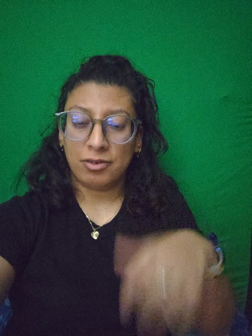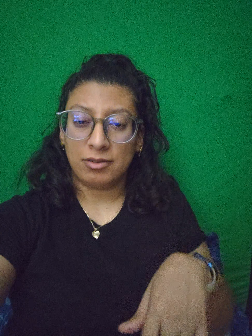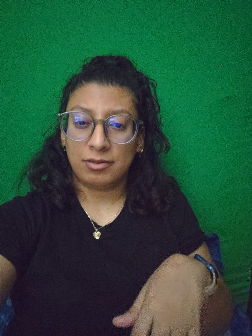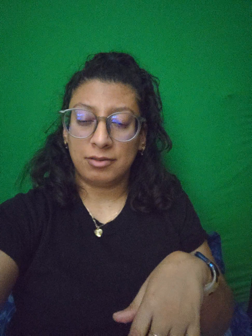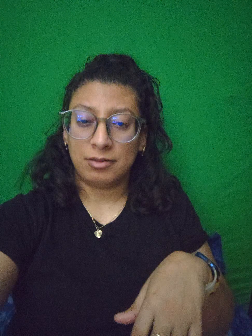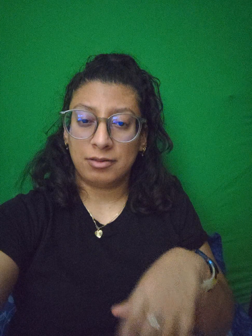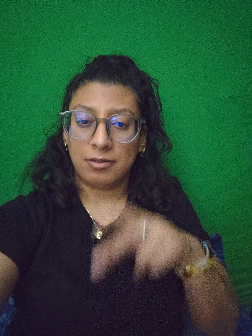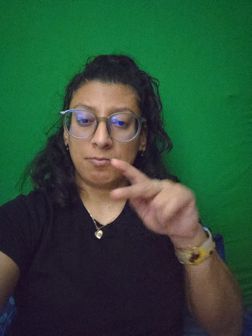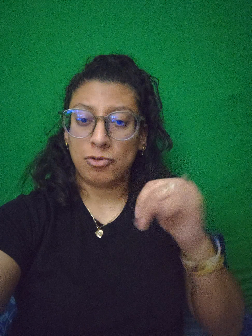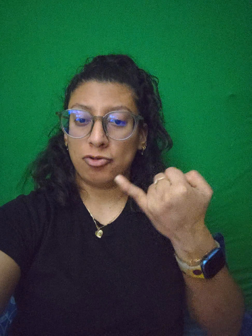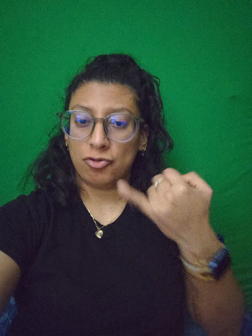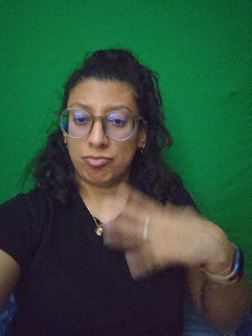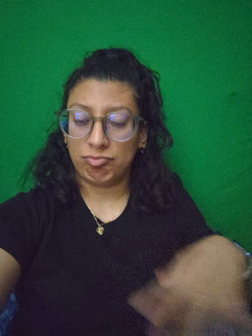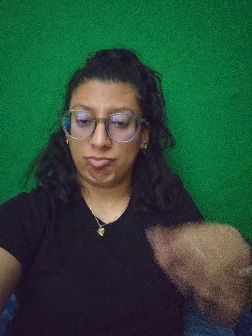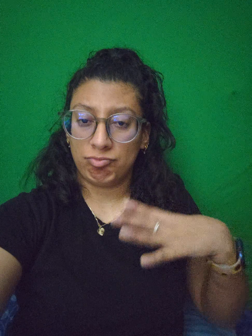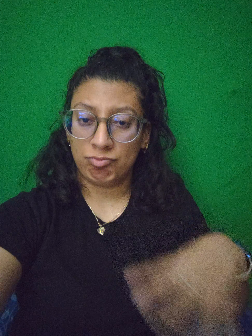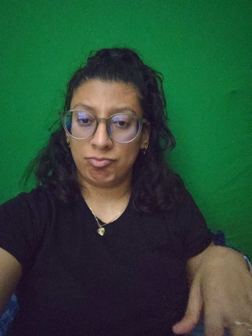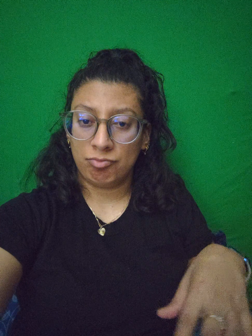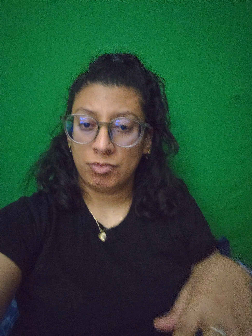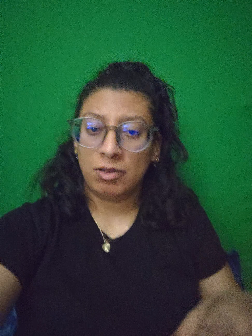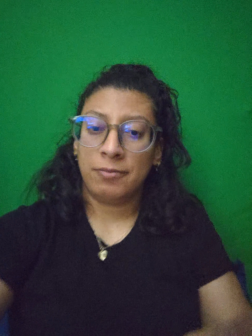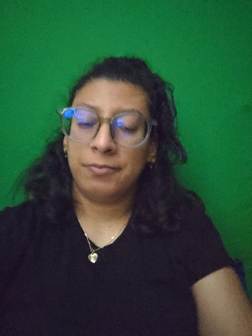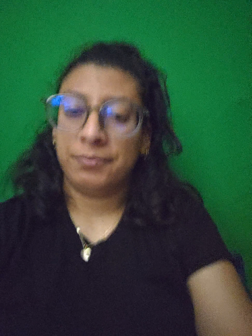pajamas